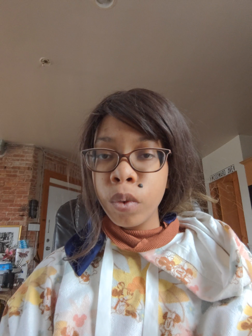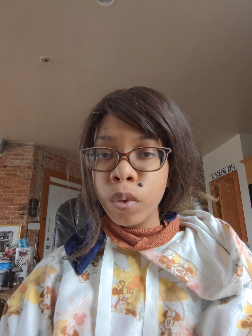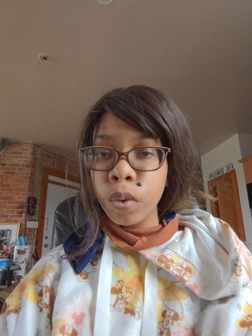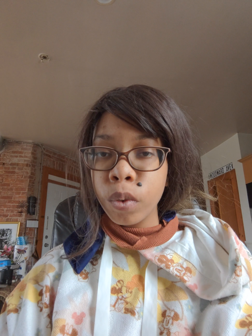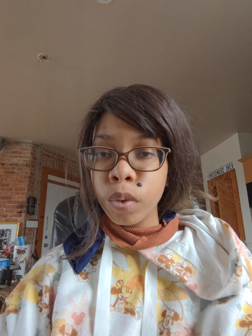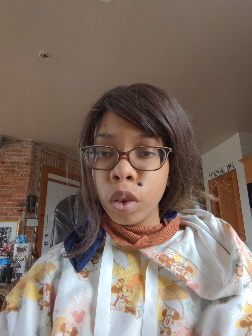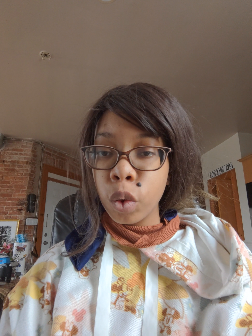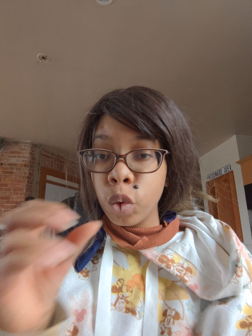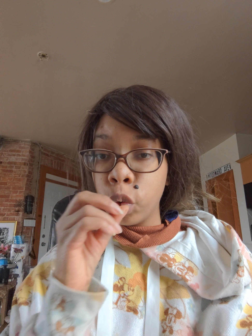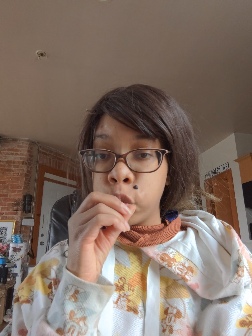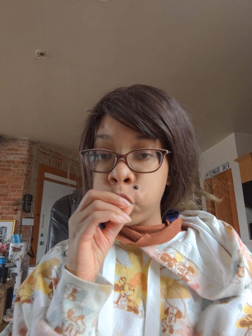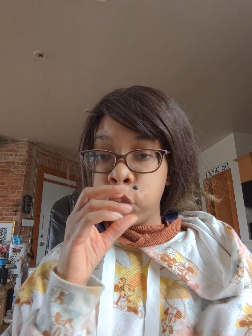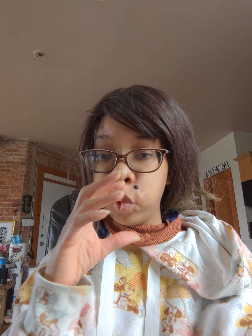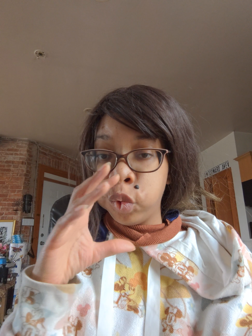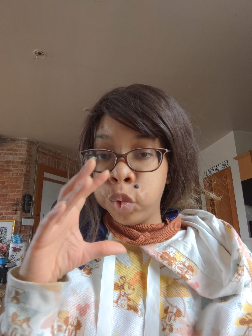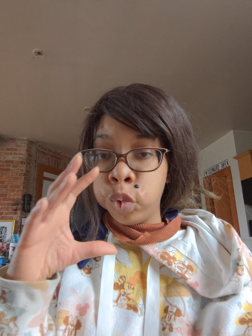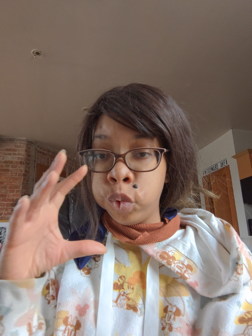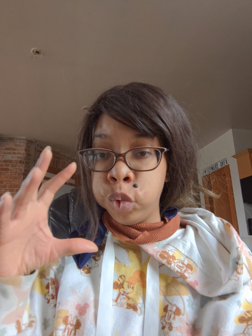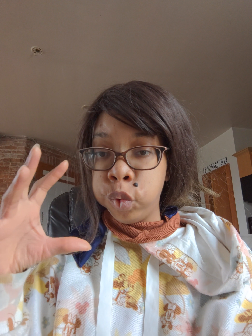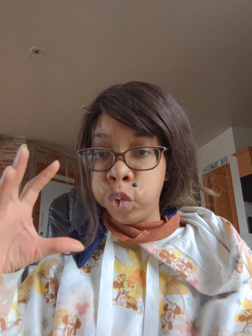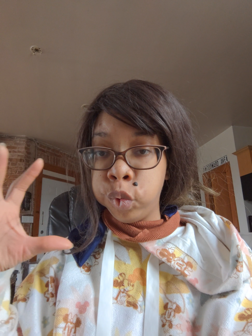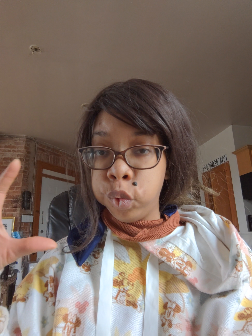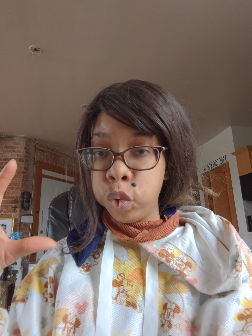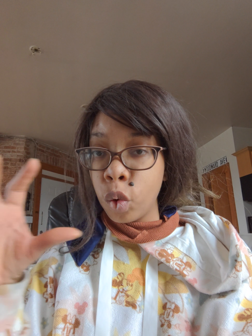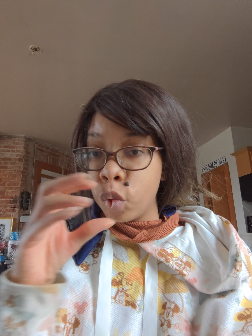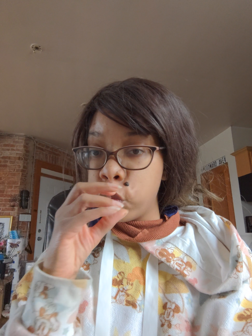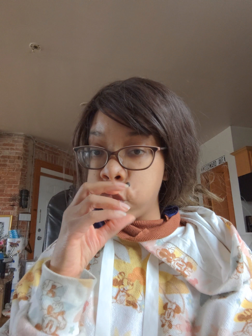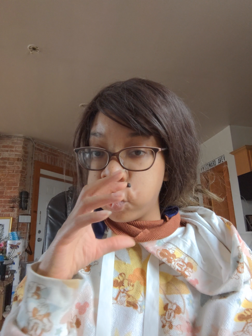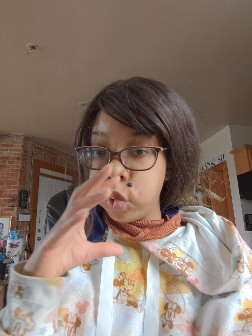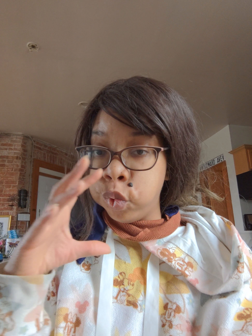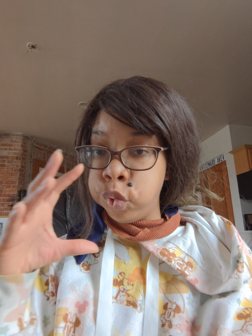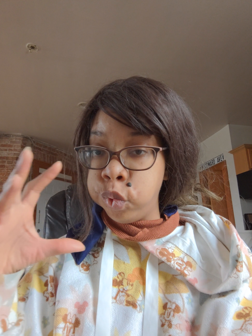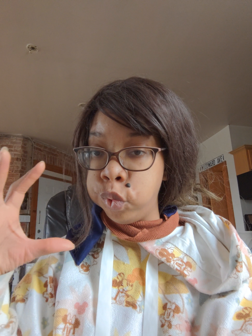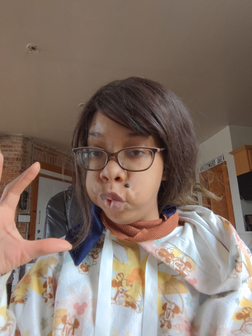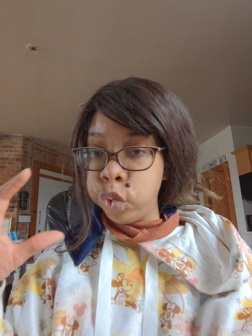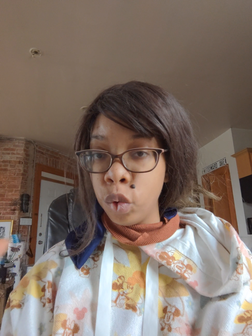balloon